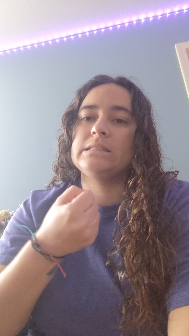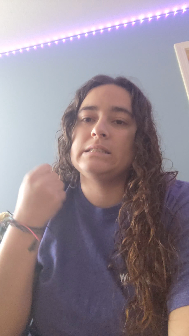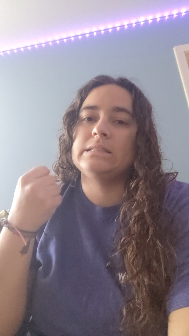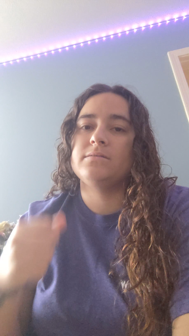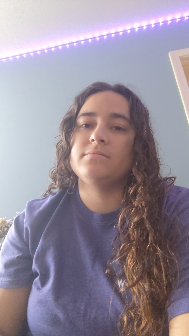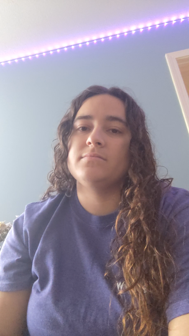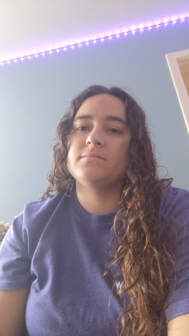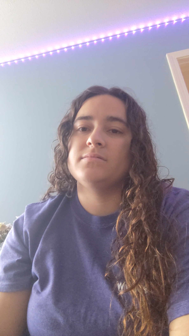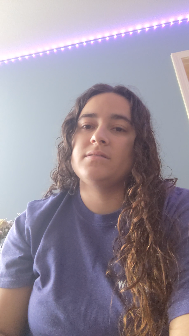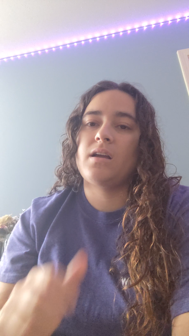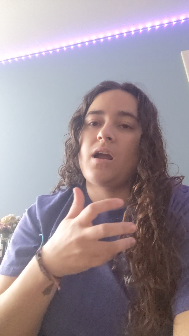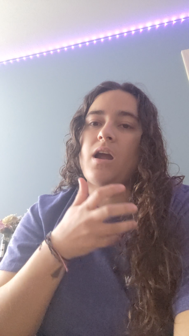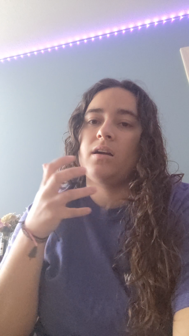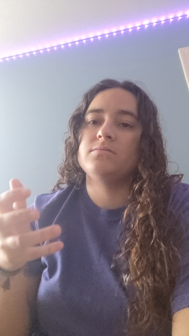a lot